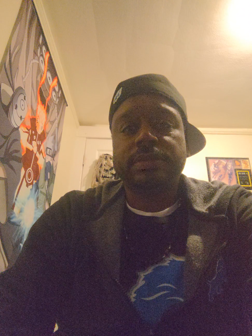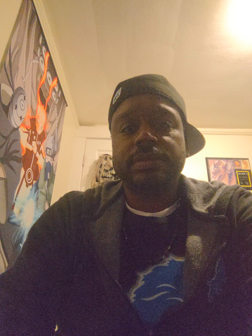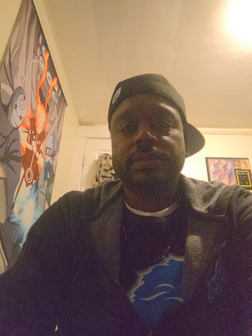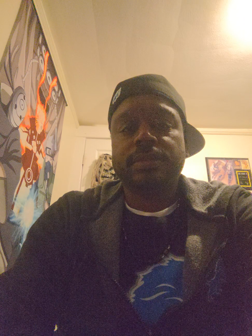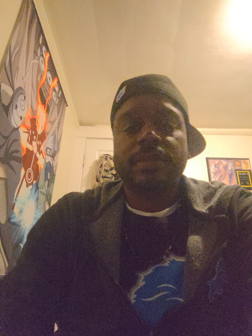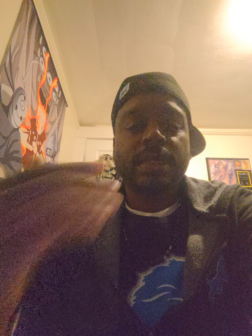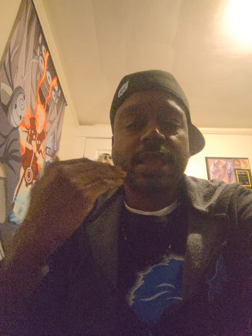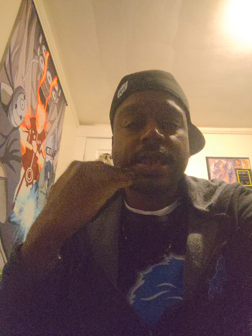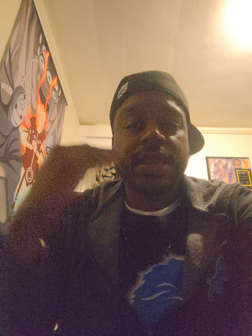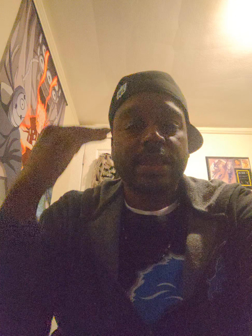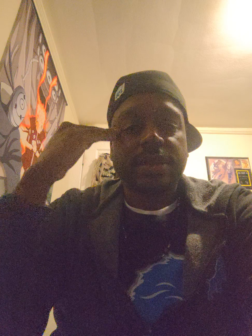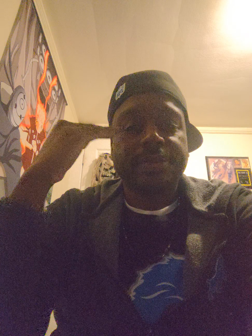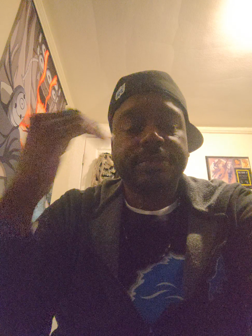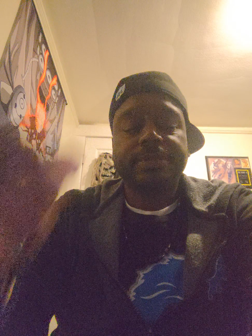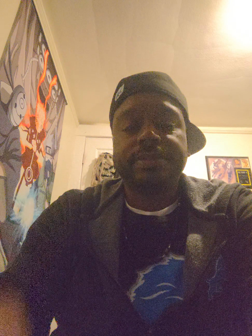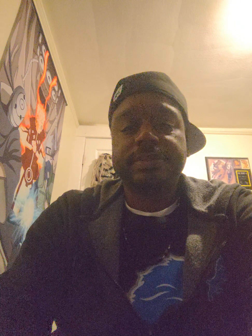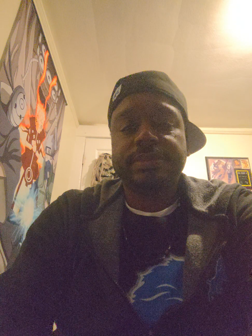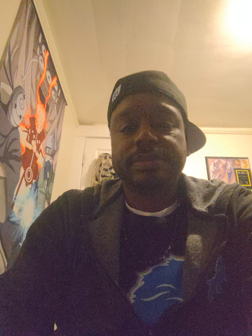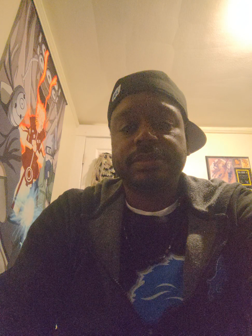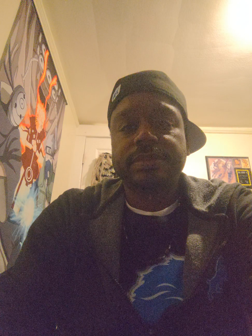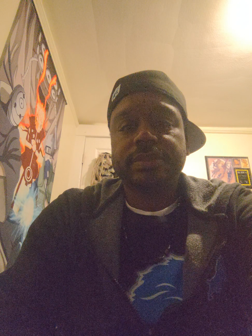head